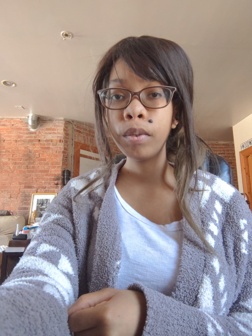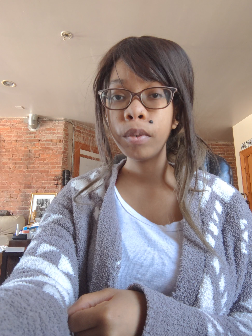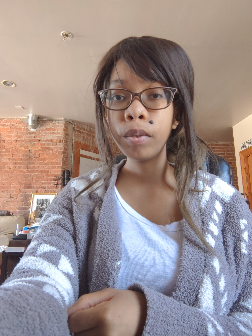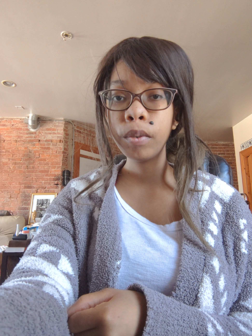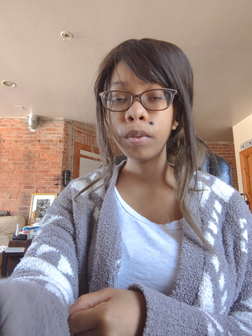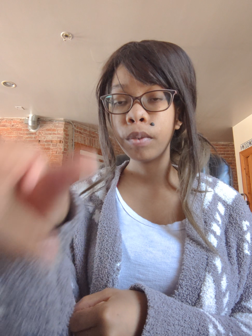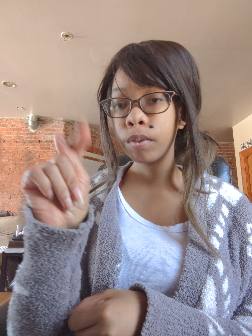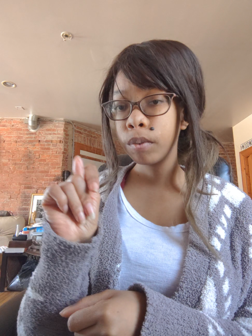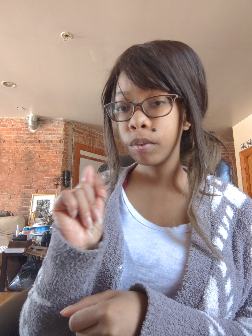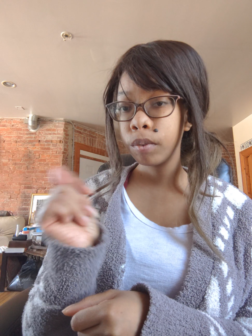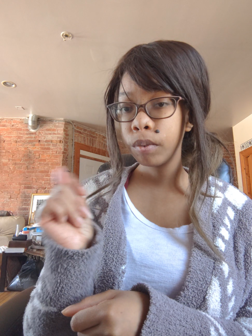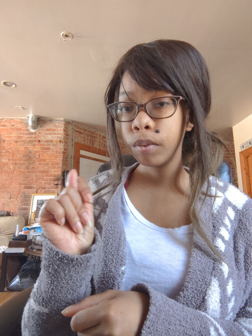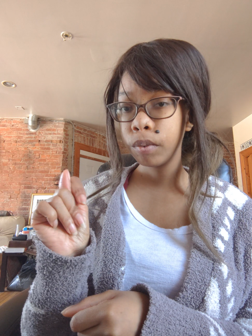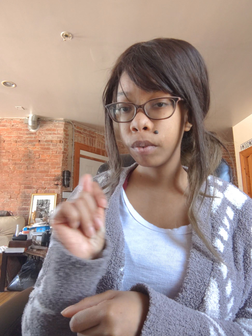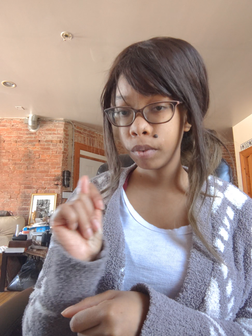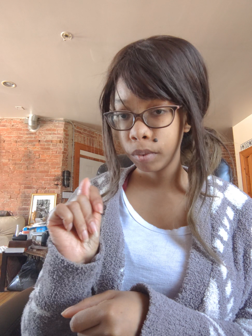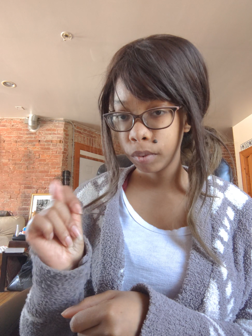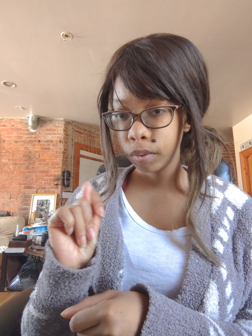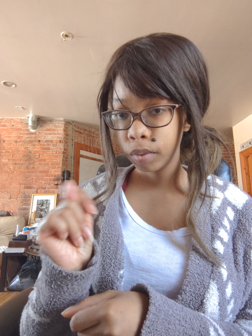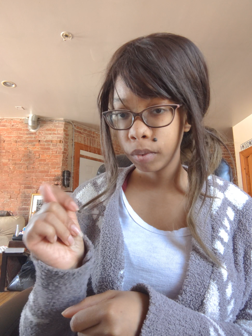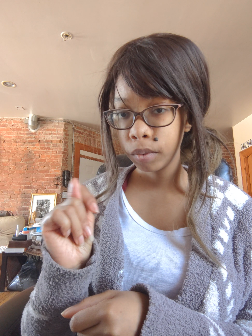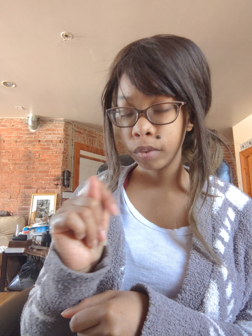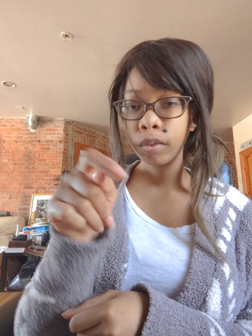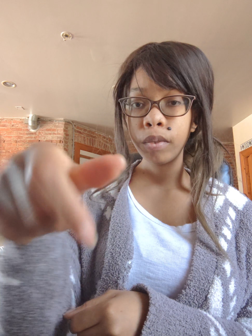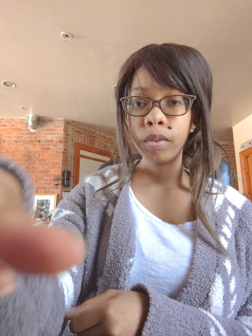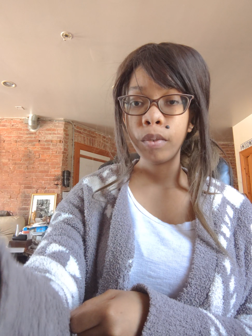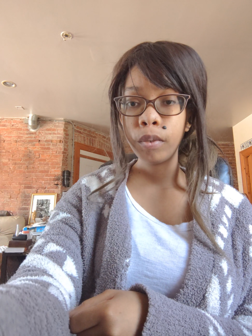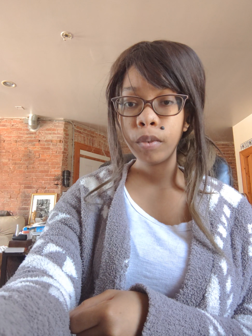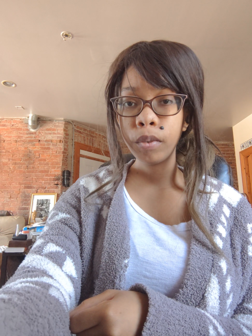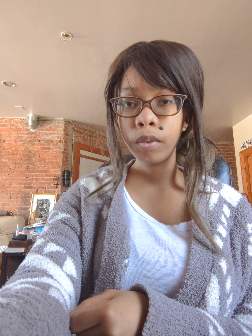potty